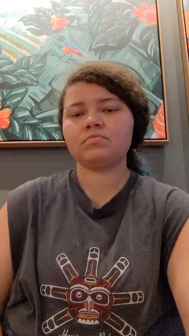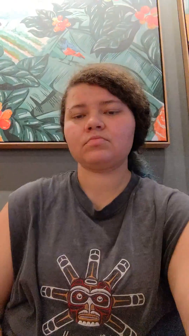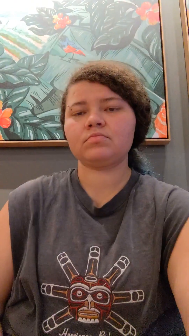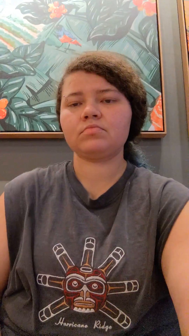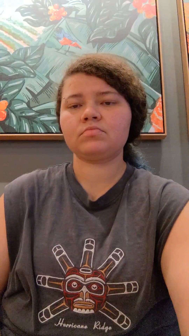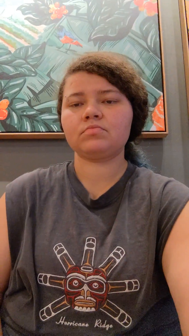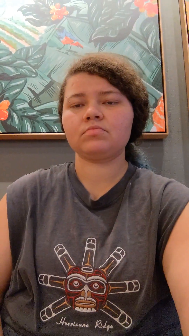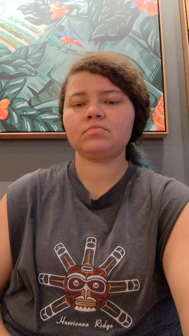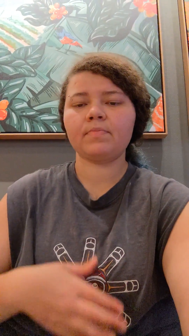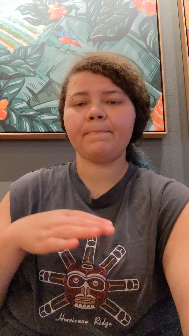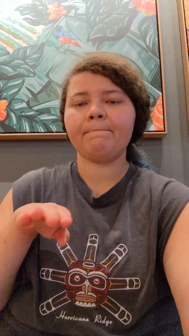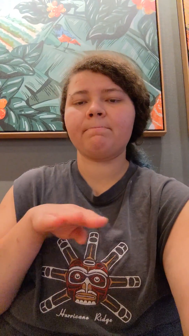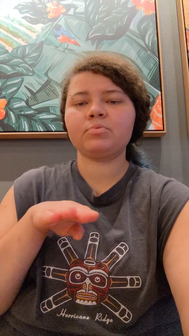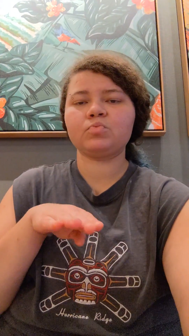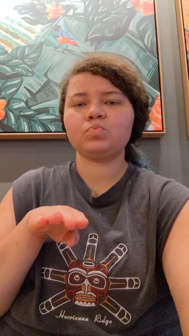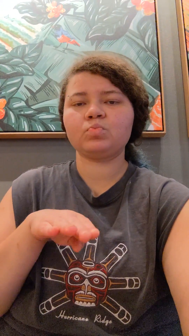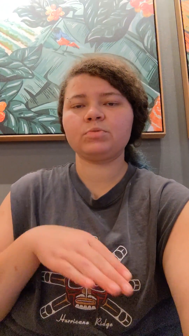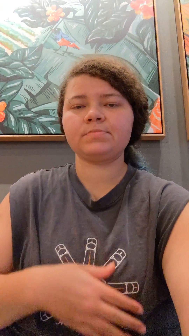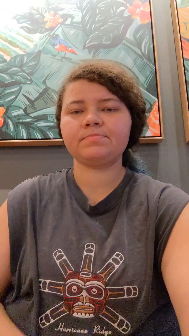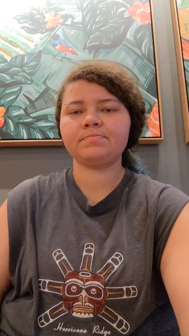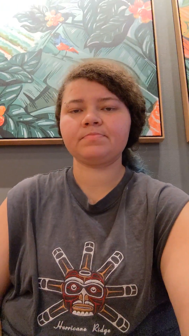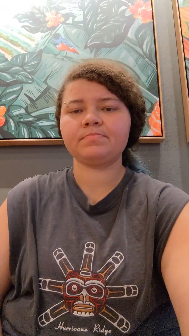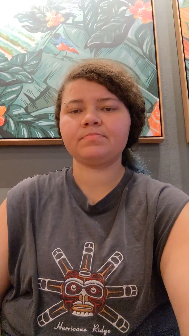boots